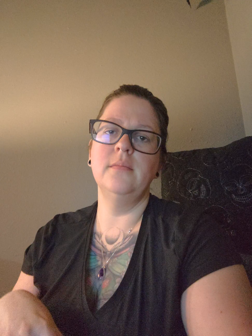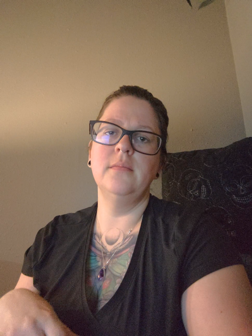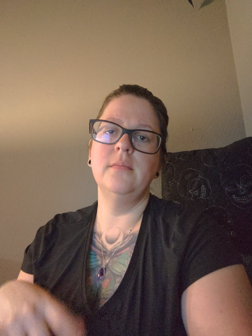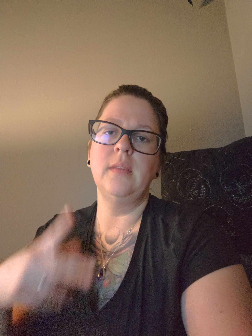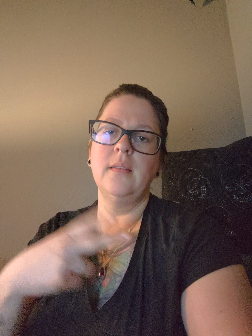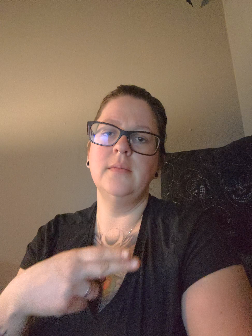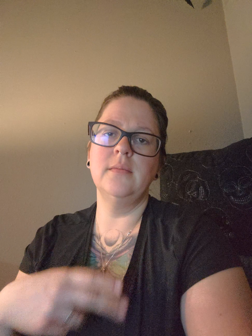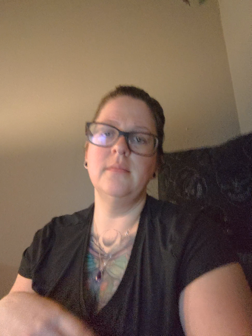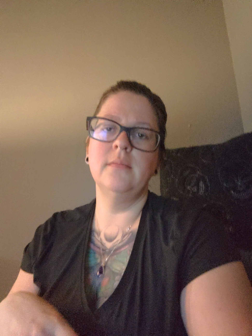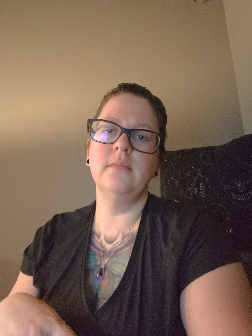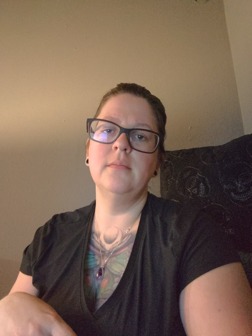cut